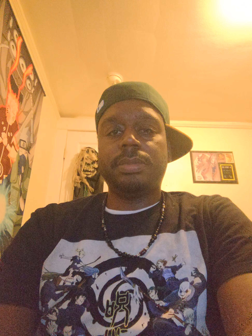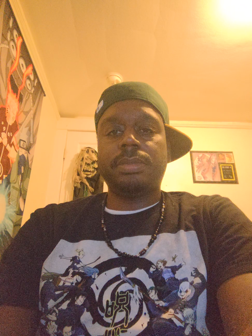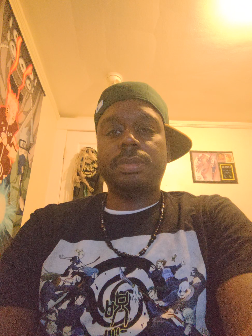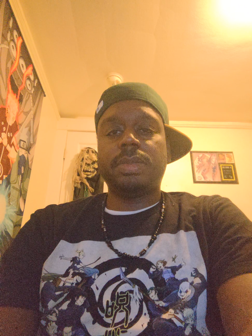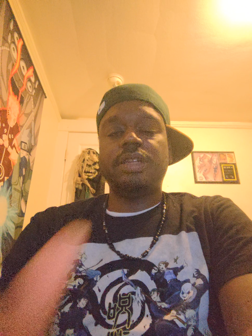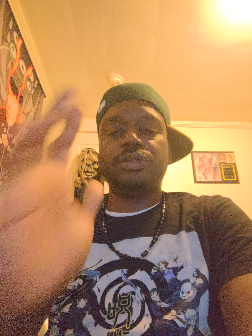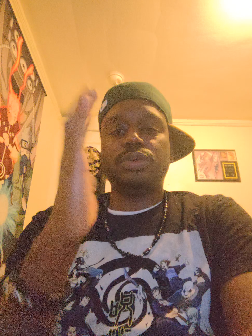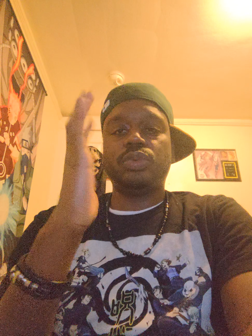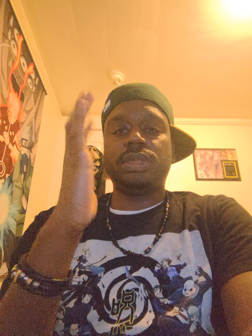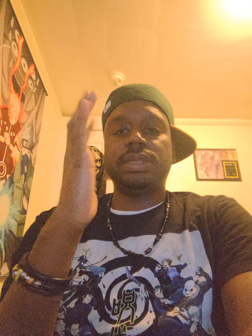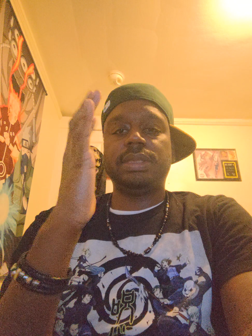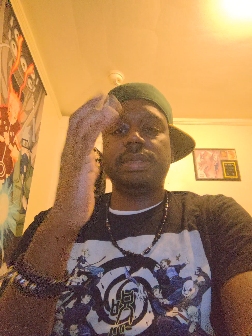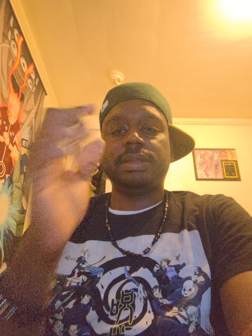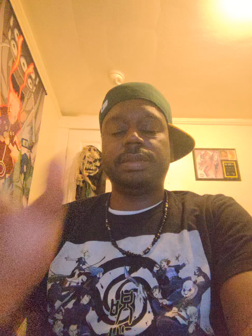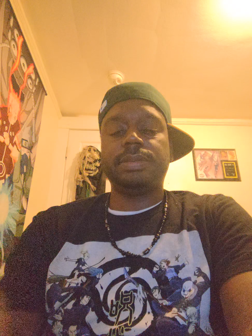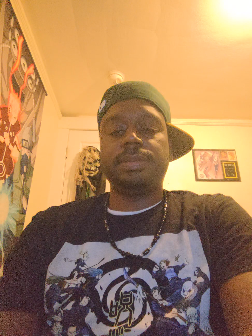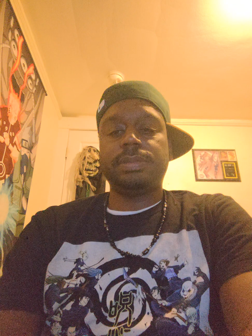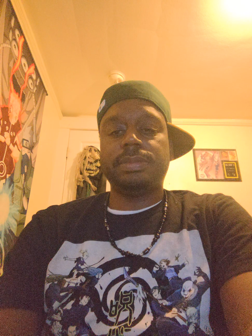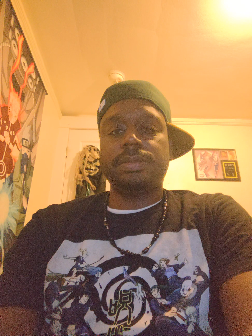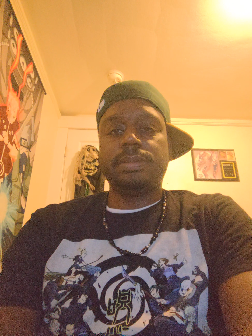tree